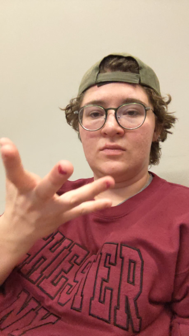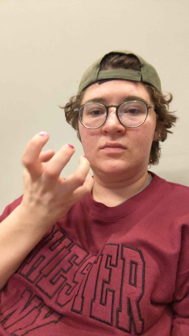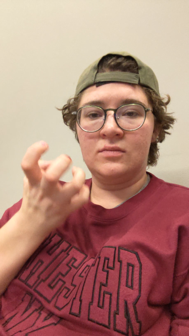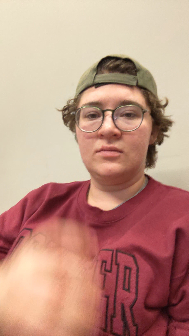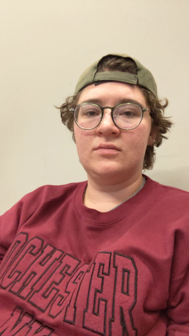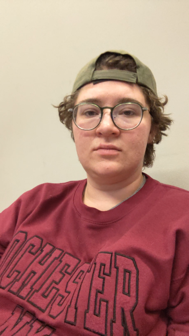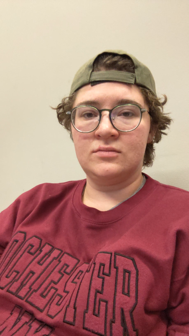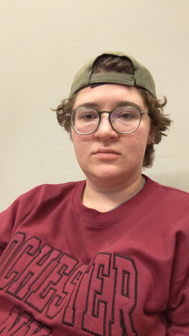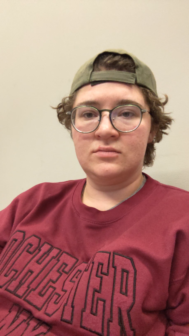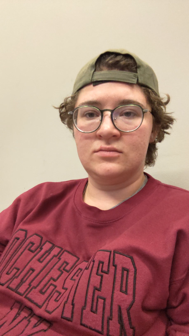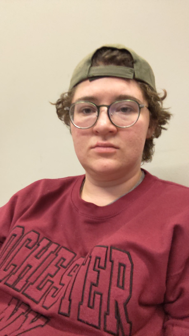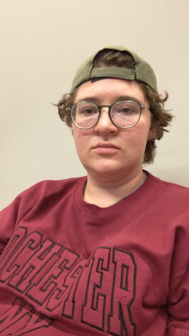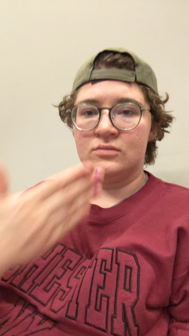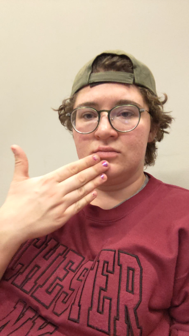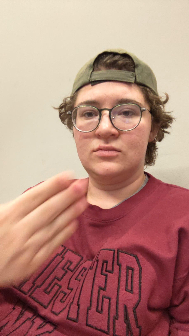good